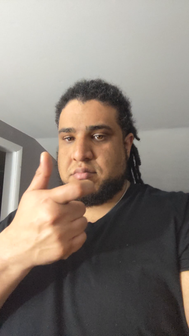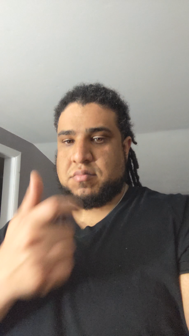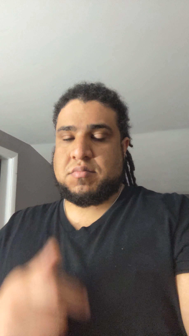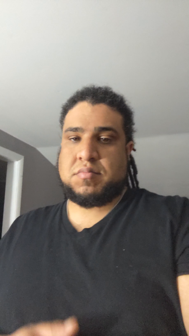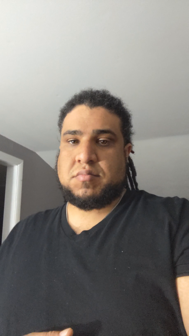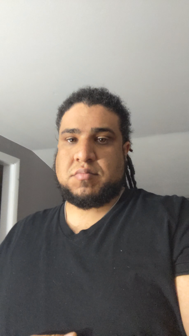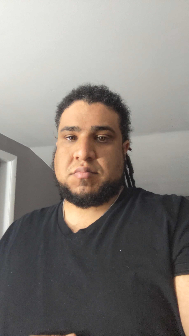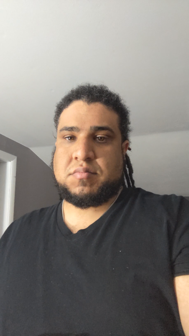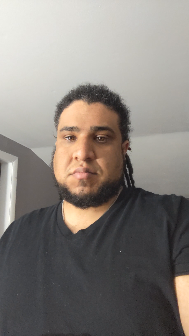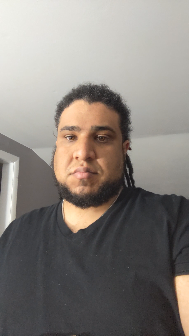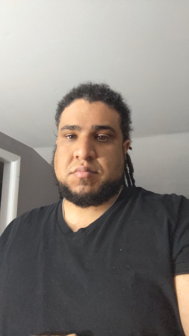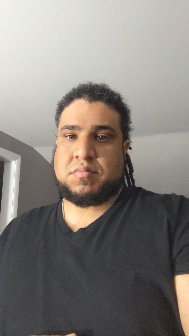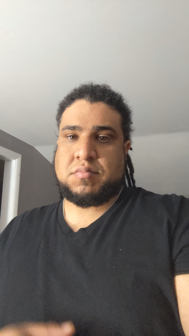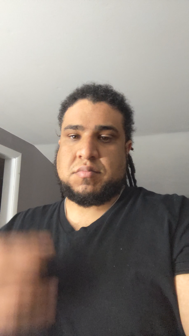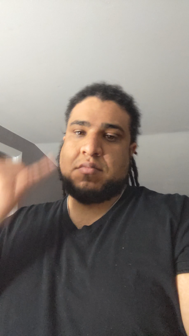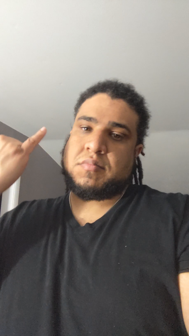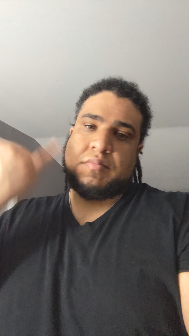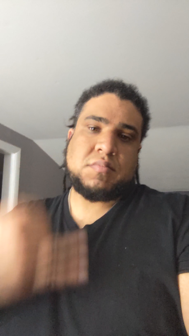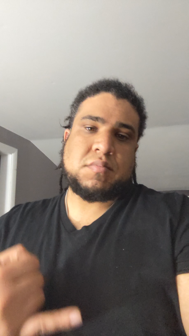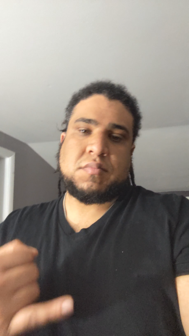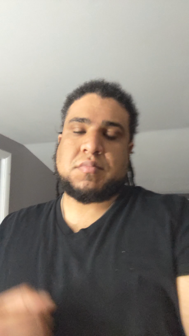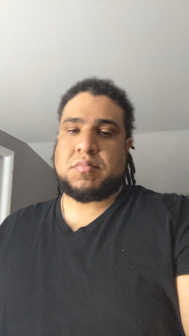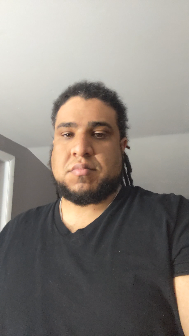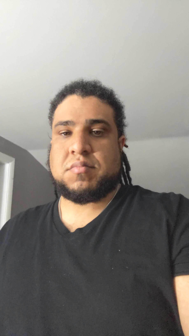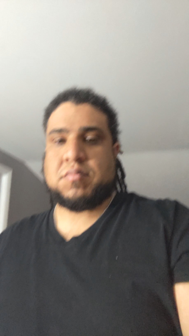last